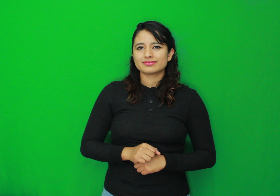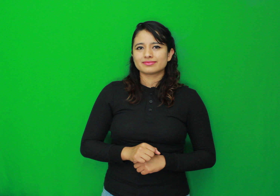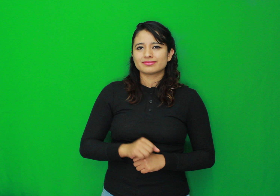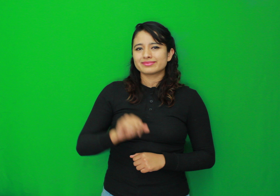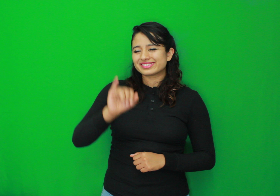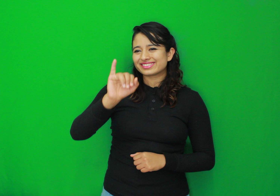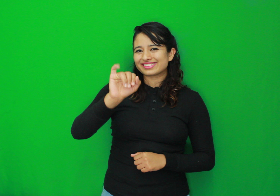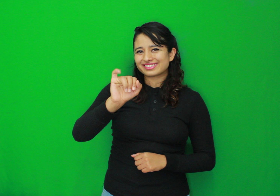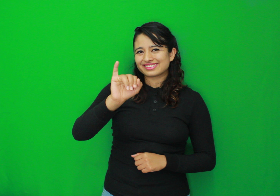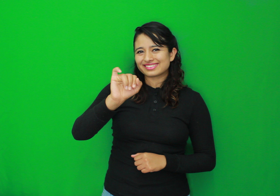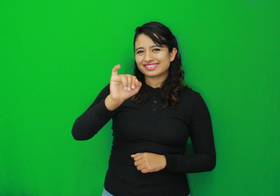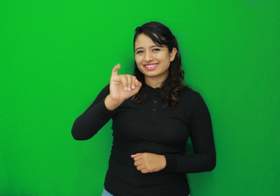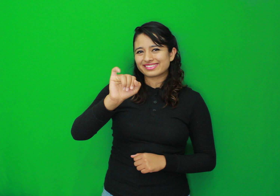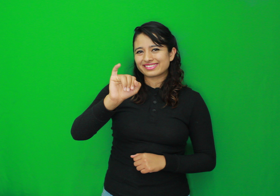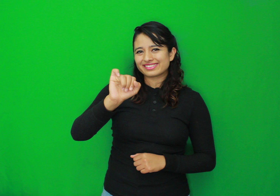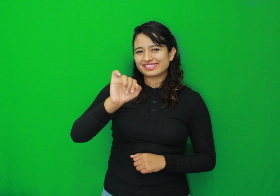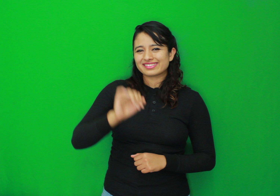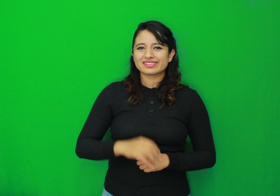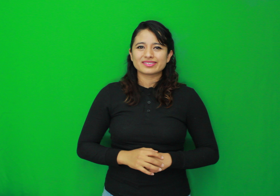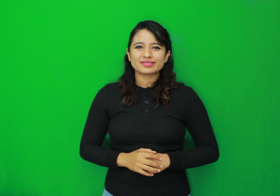sí